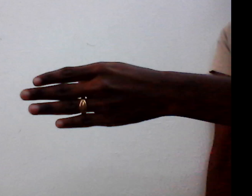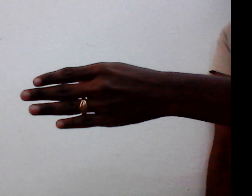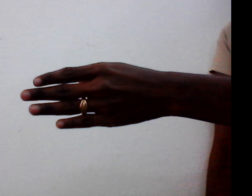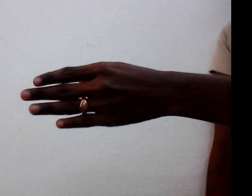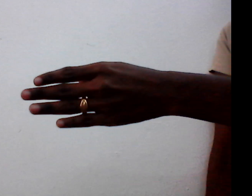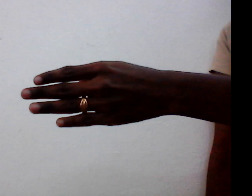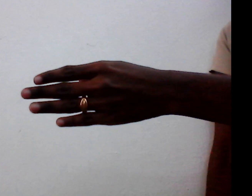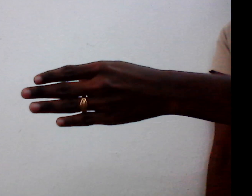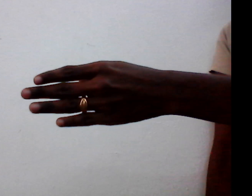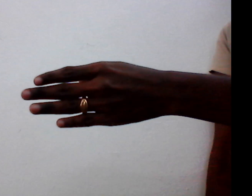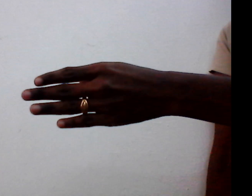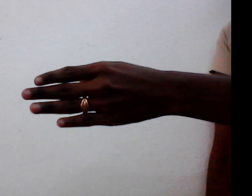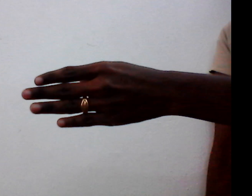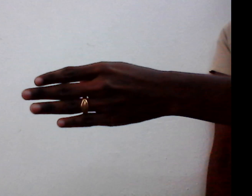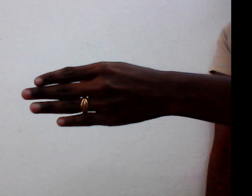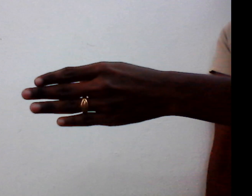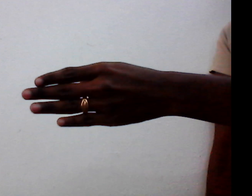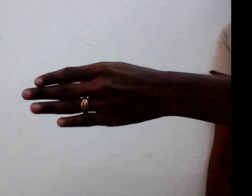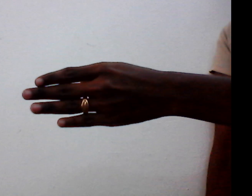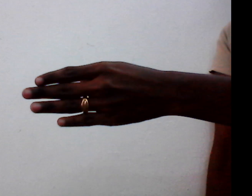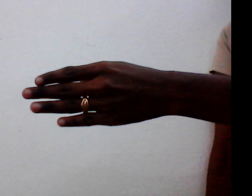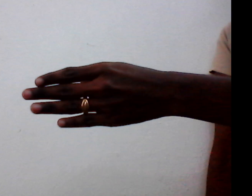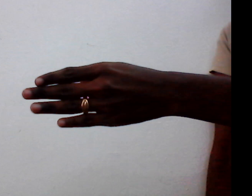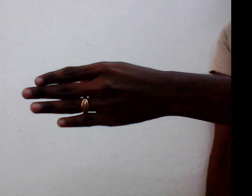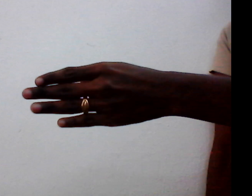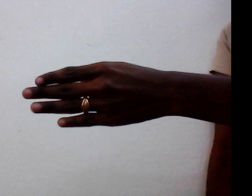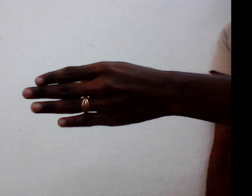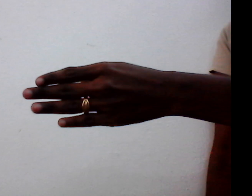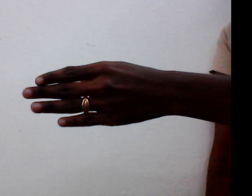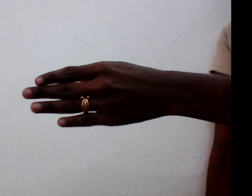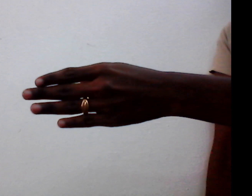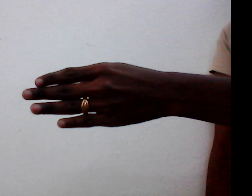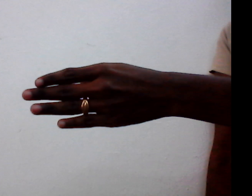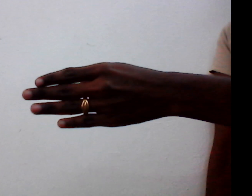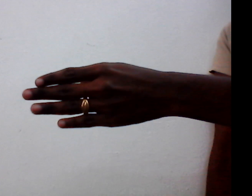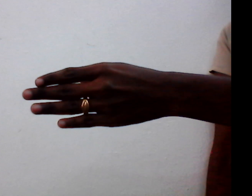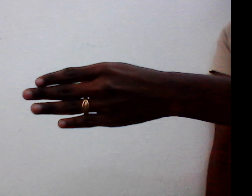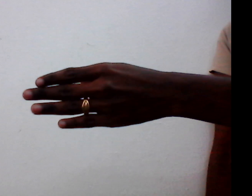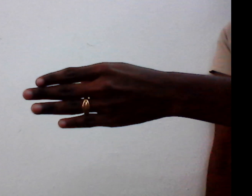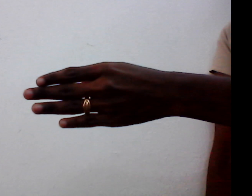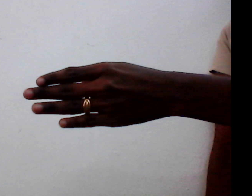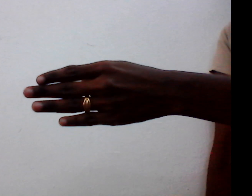അ